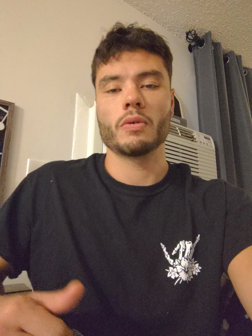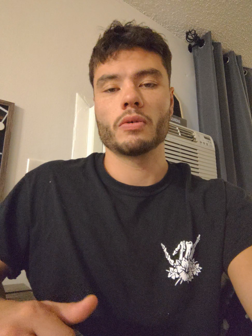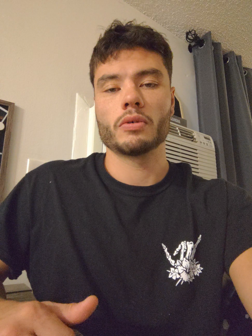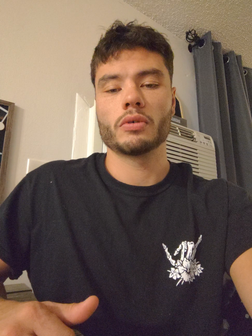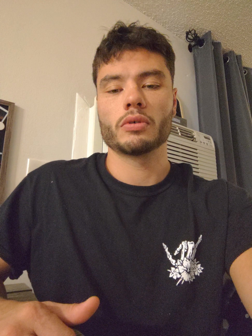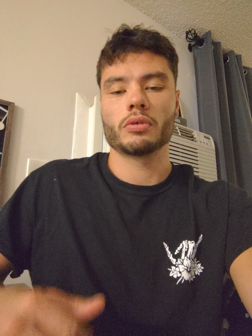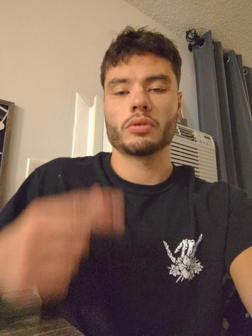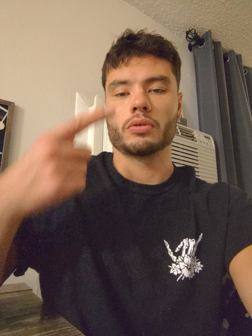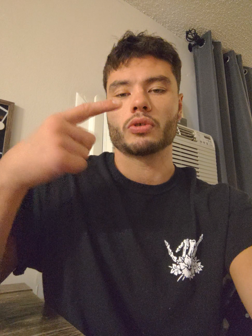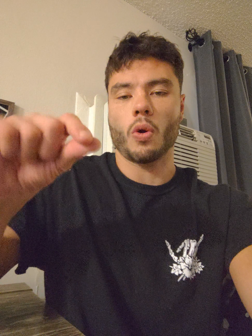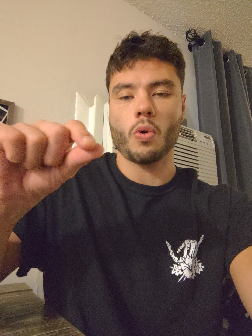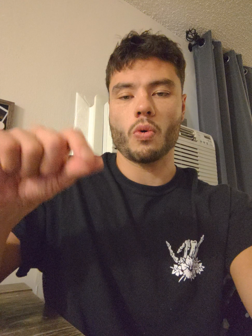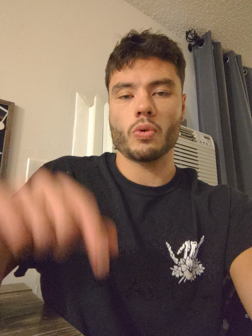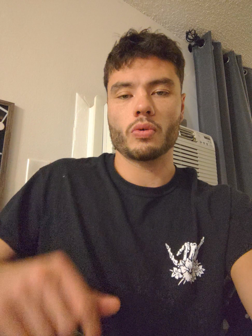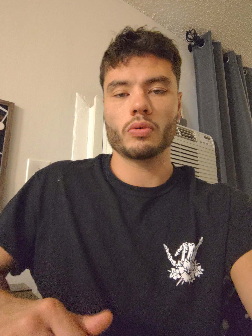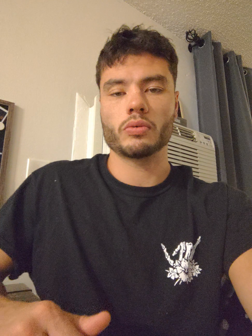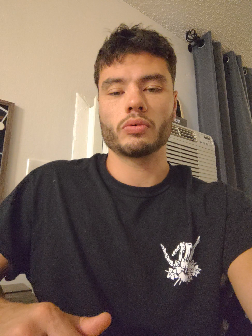go